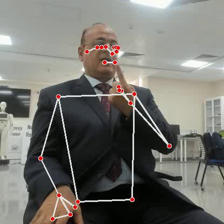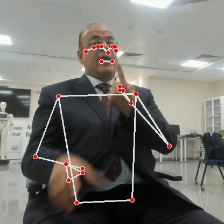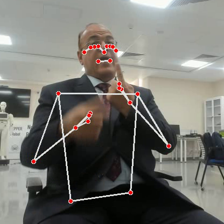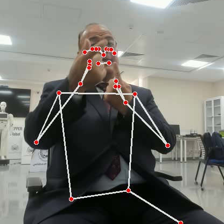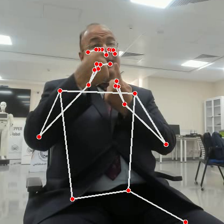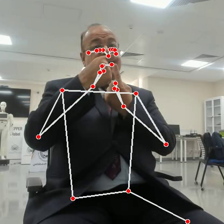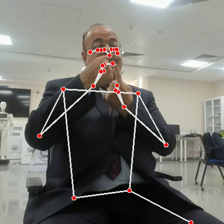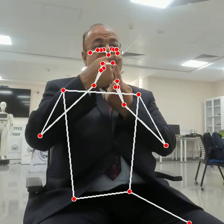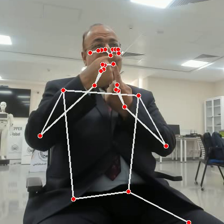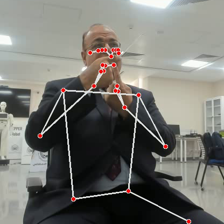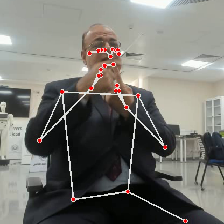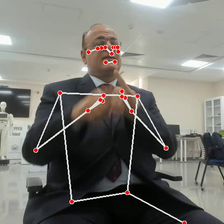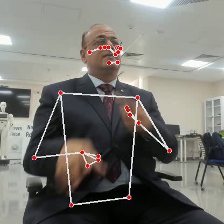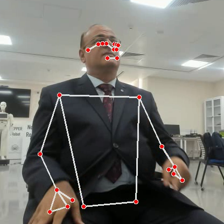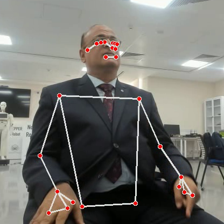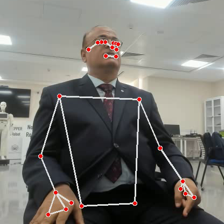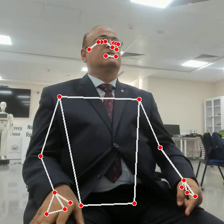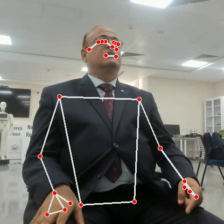khaly balk